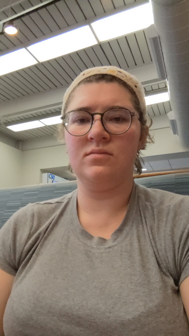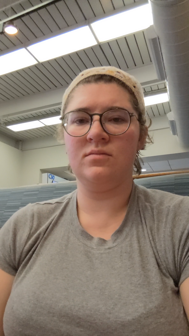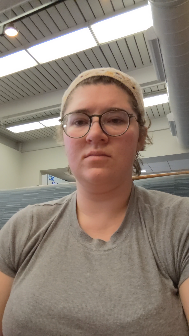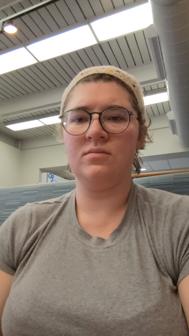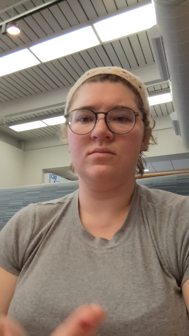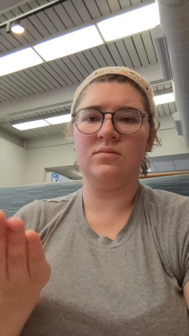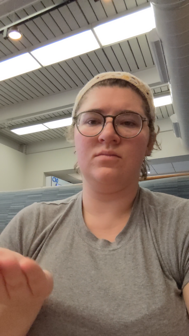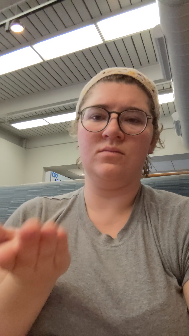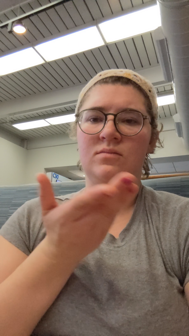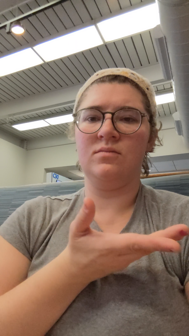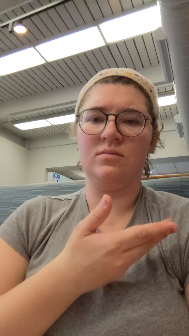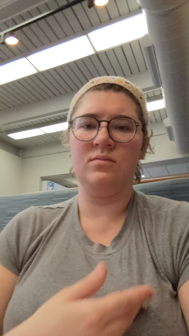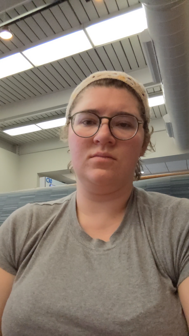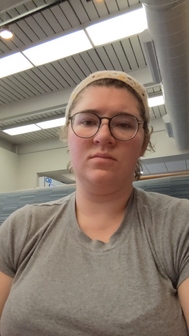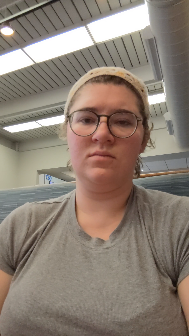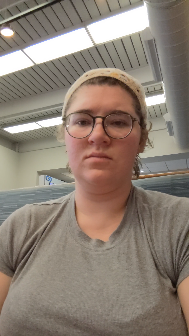bring